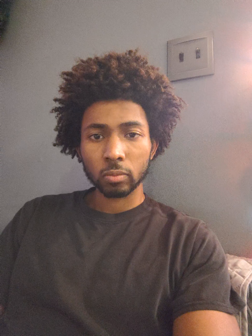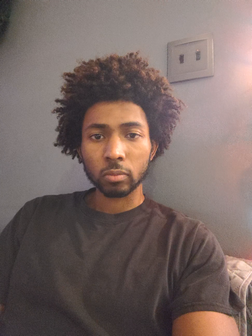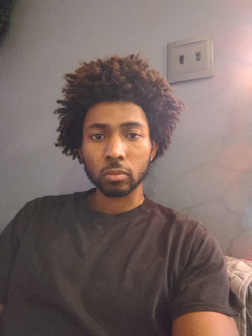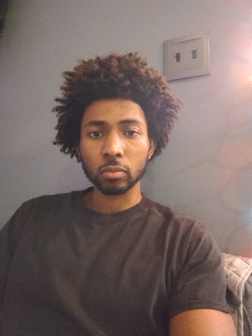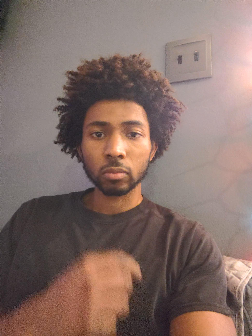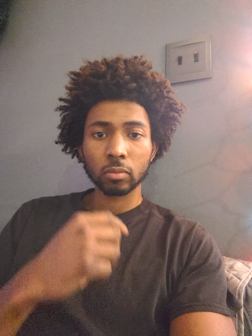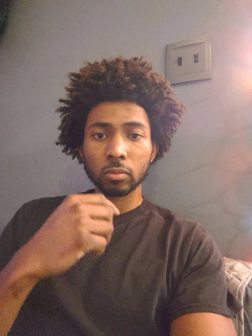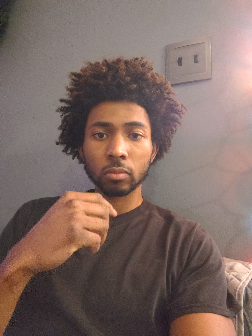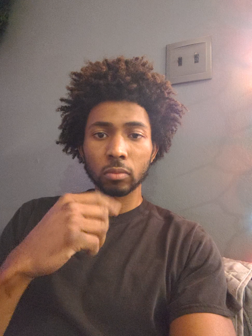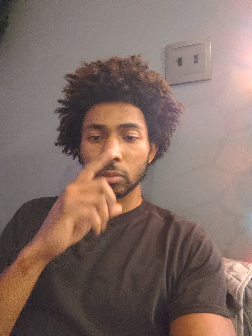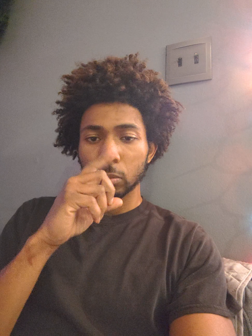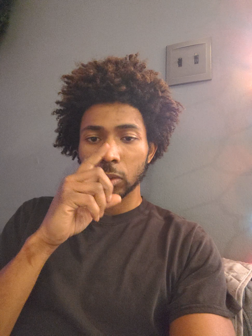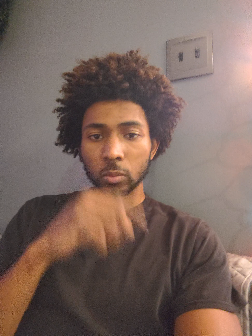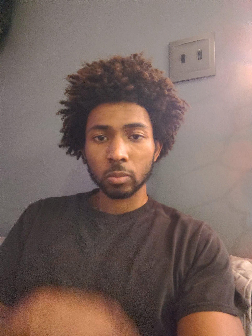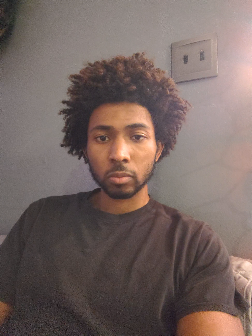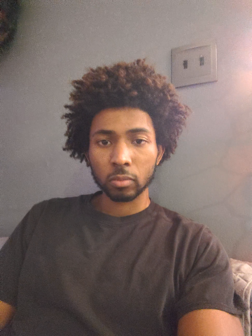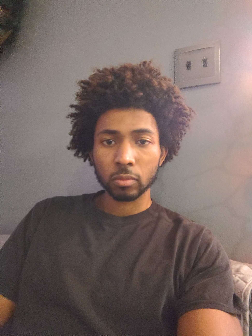mouse